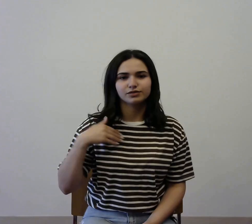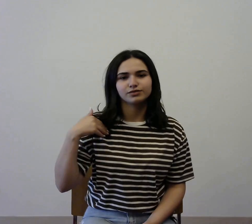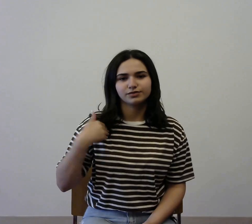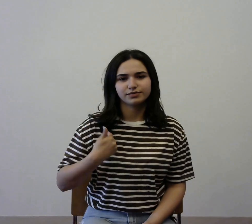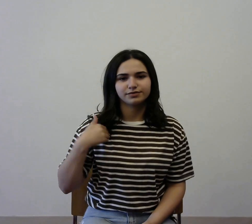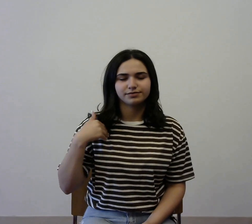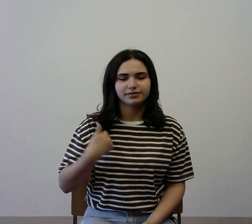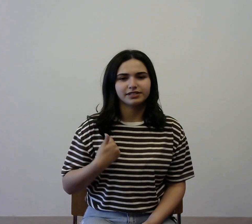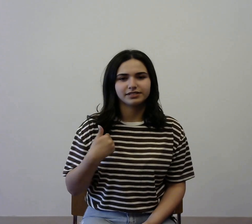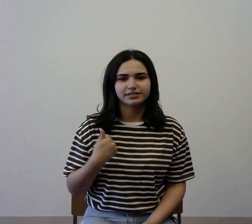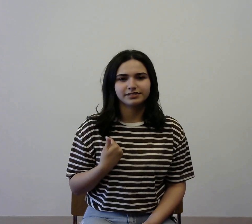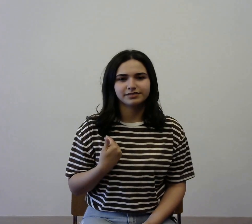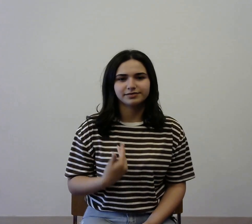subay